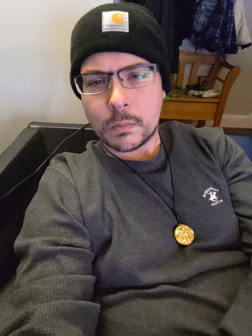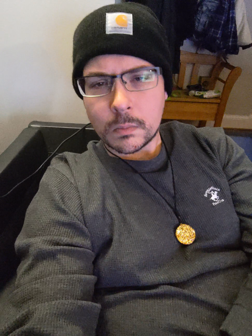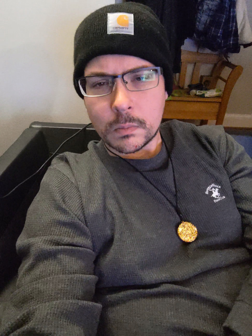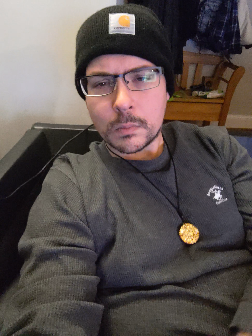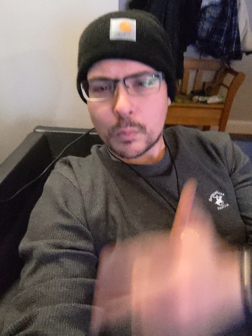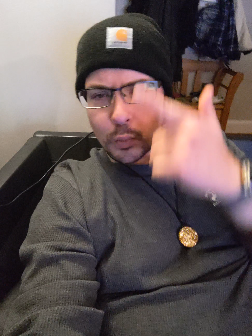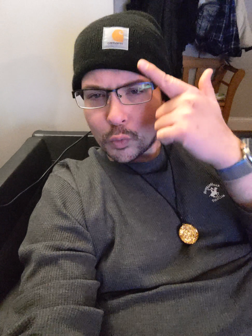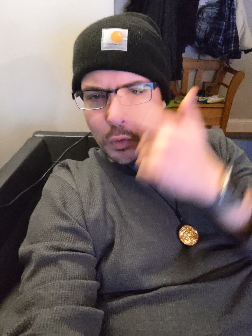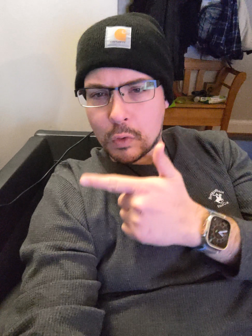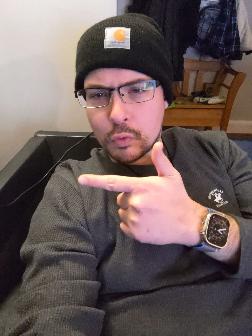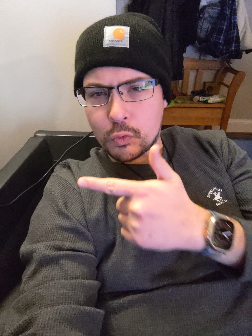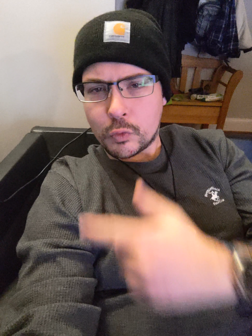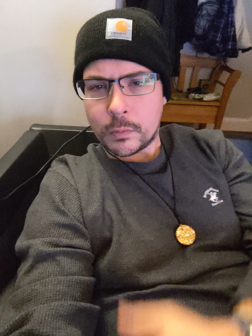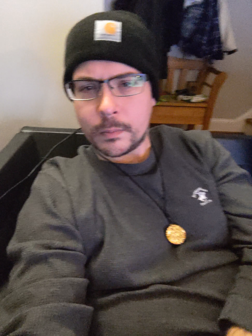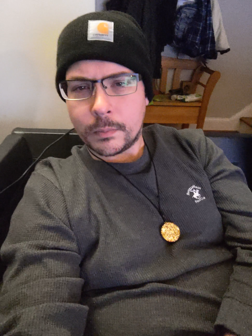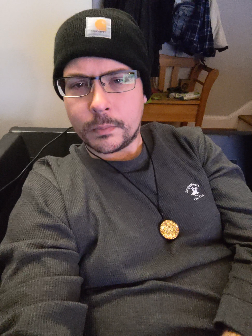brother